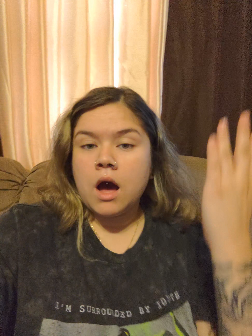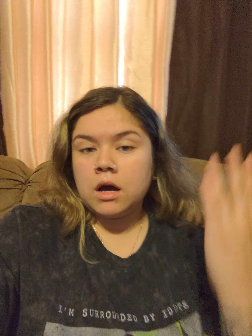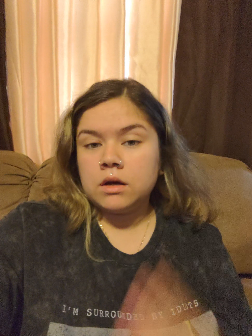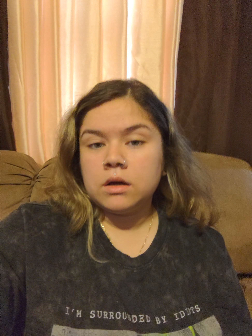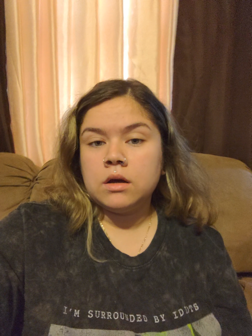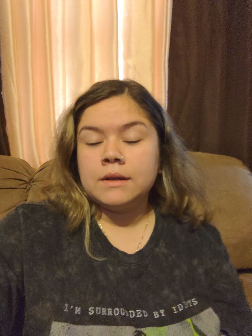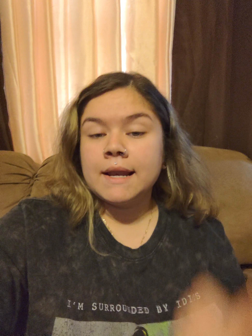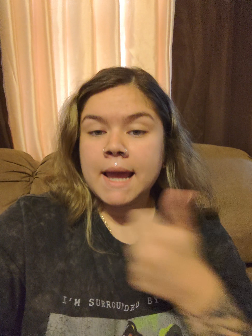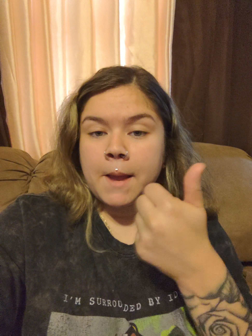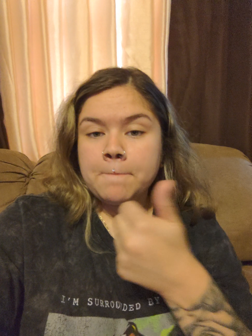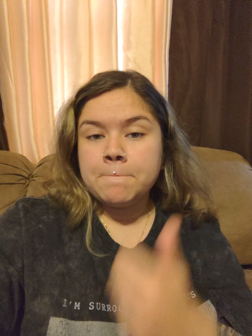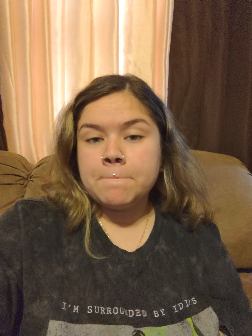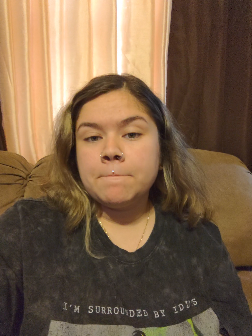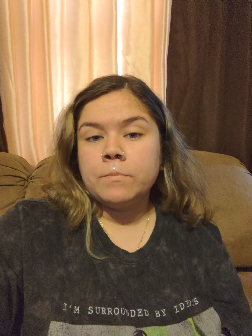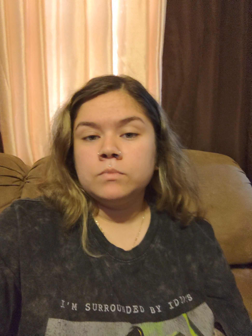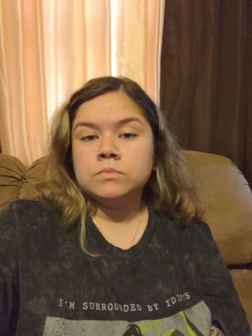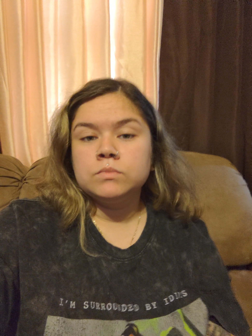game